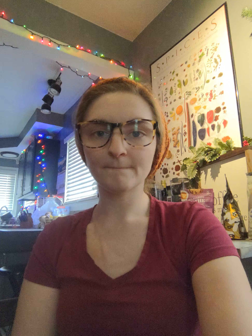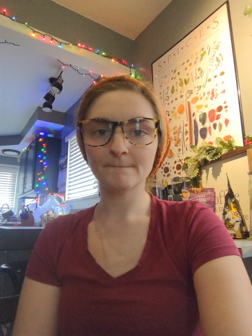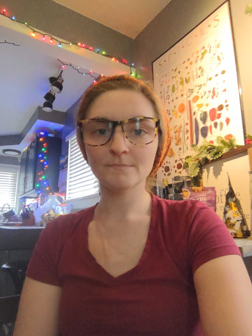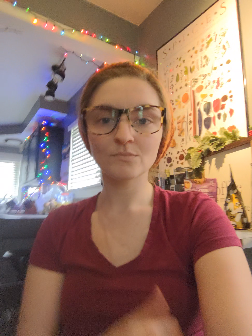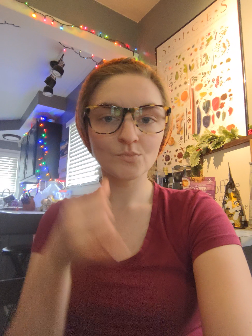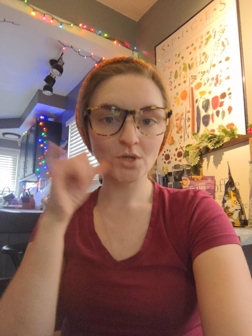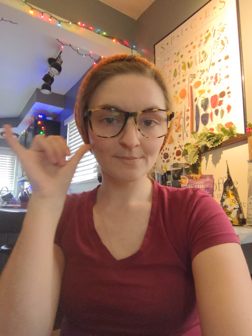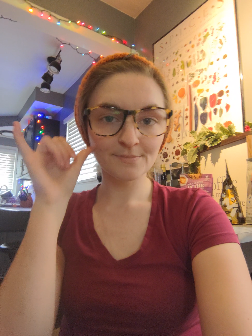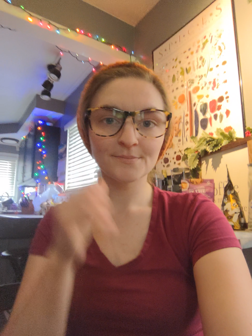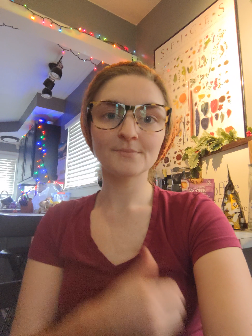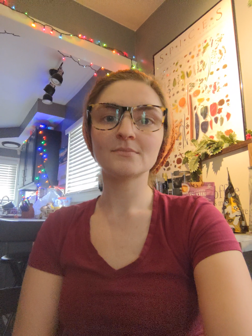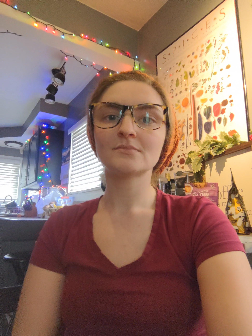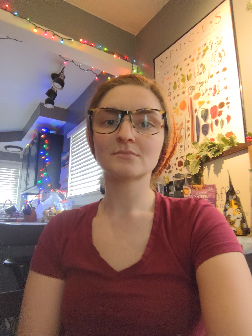yesterday